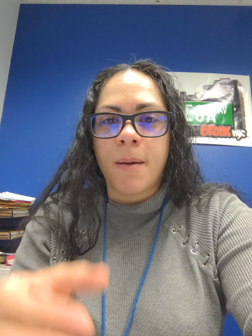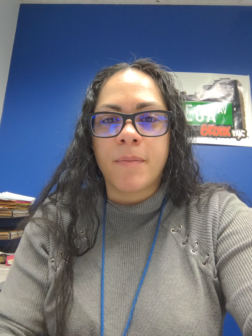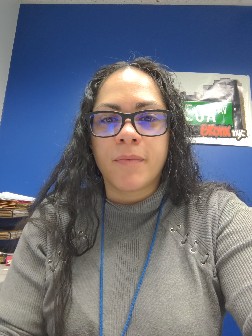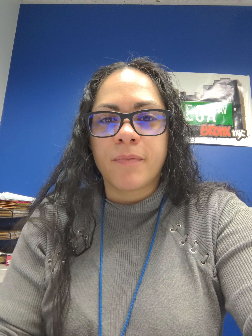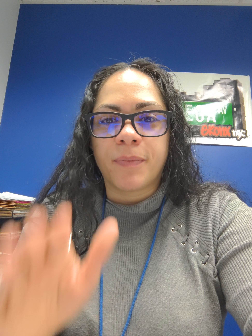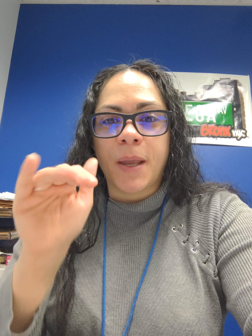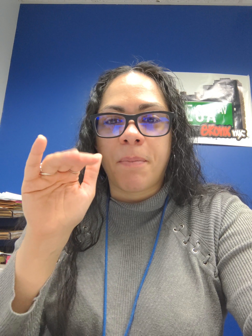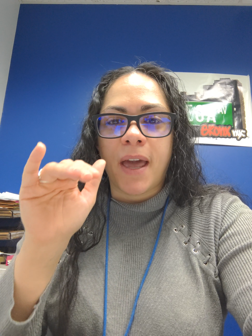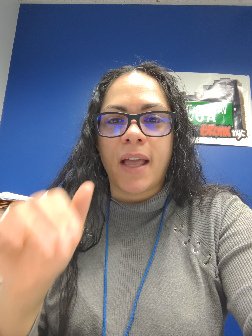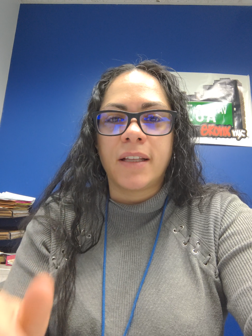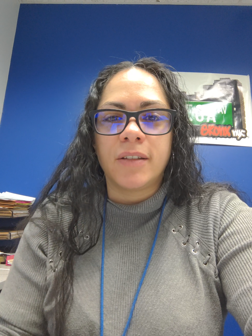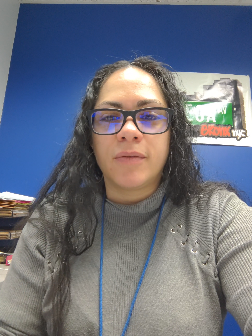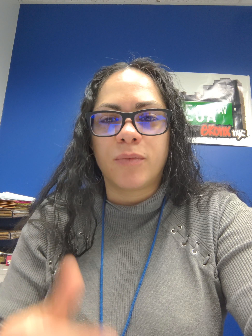bye